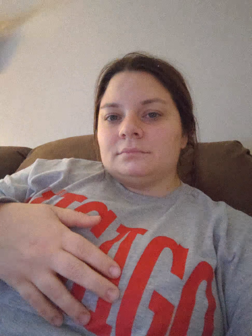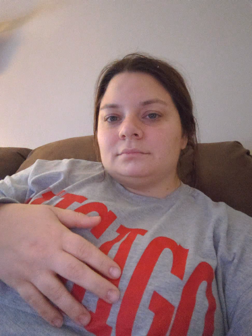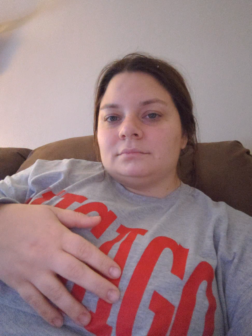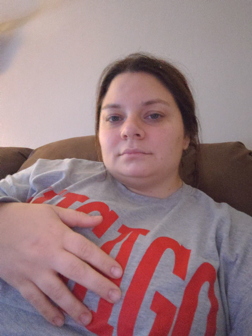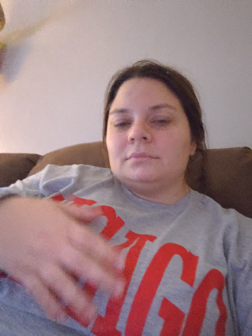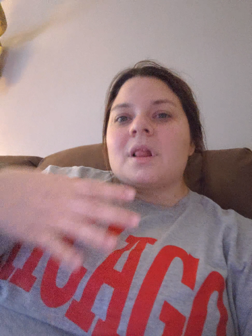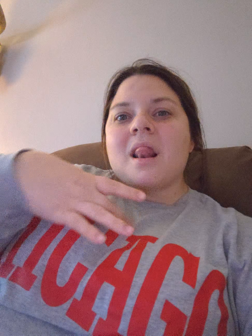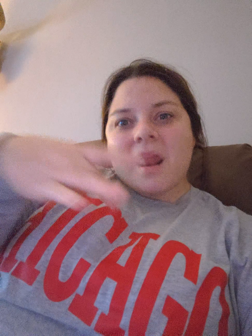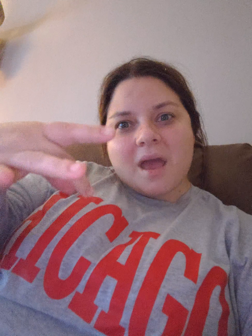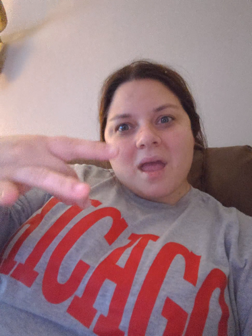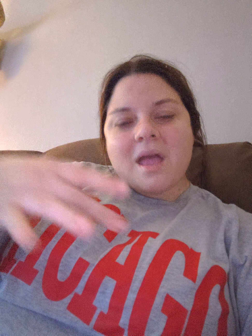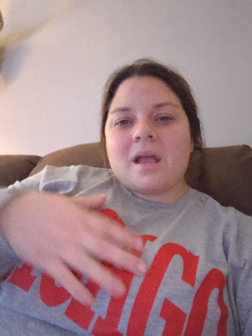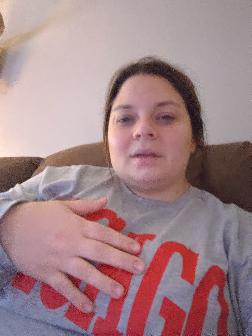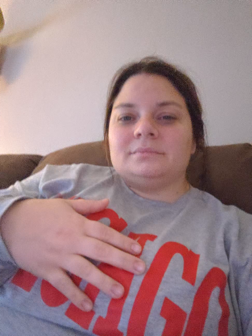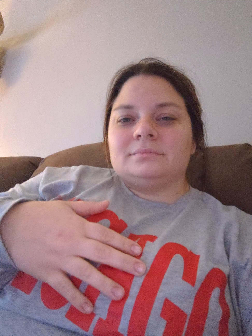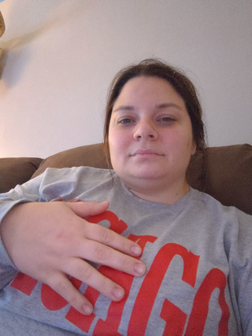like